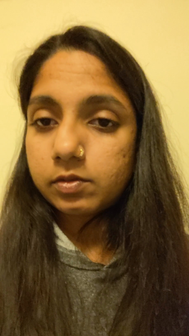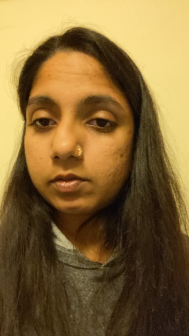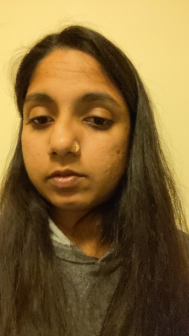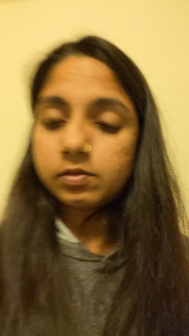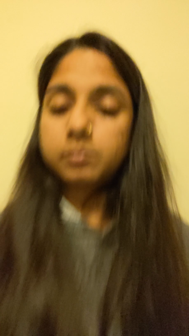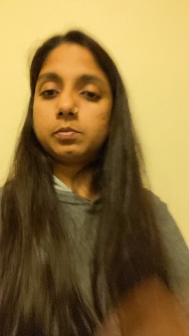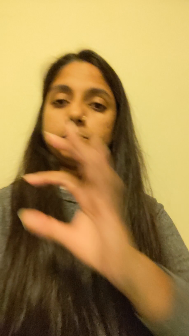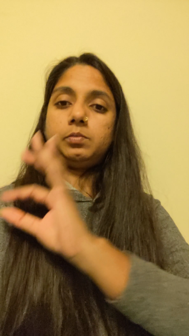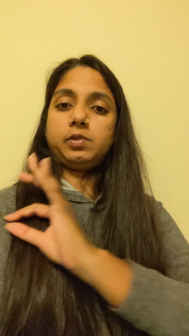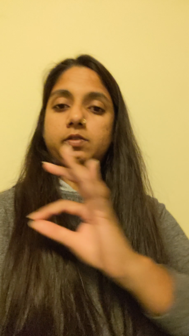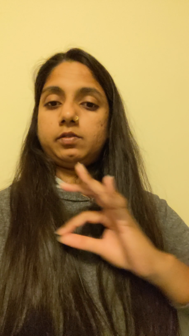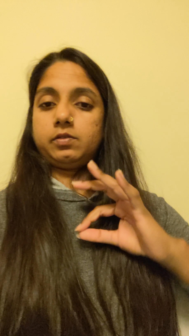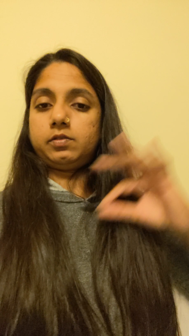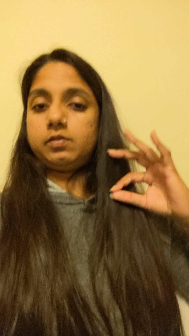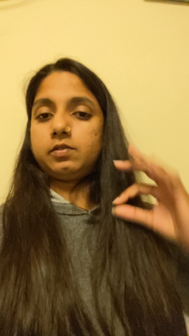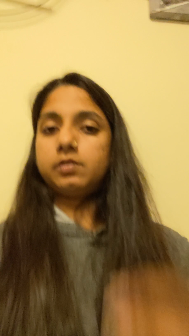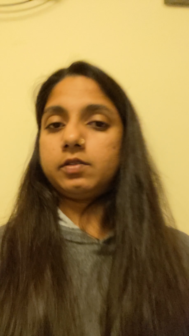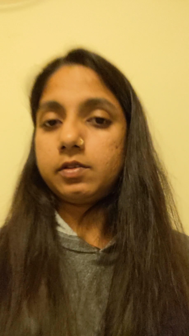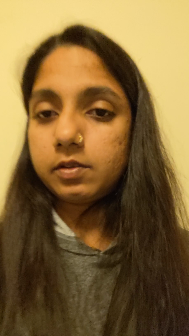beads